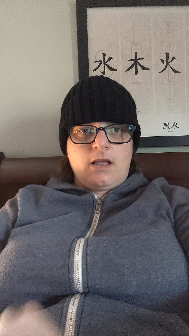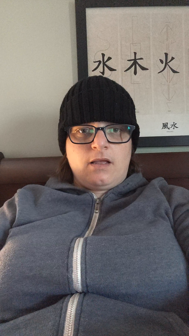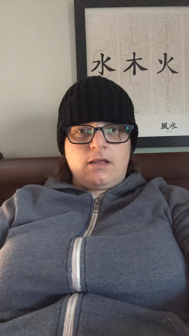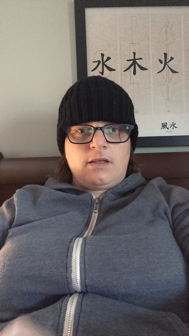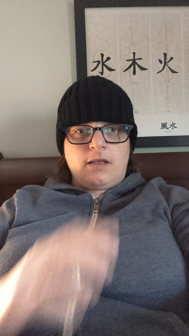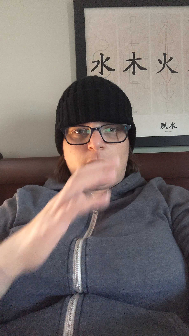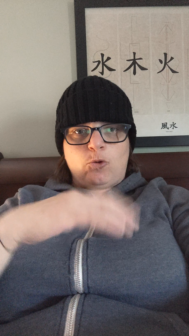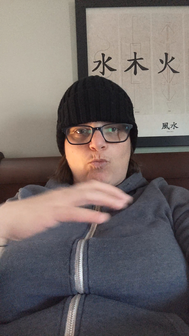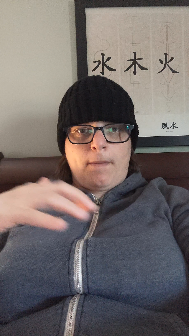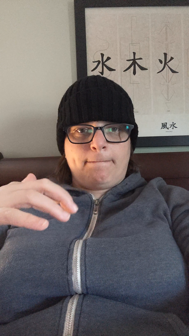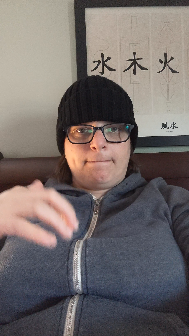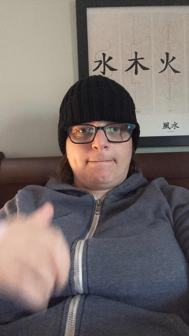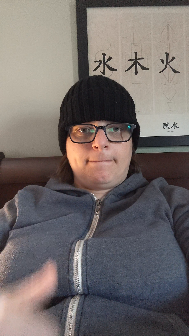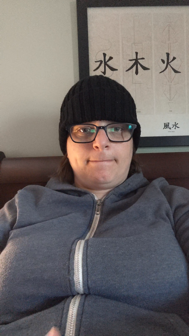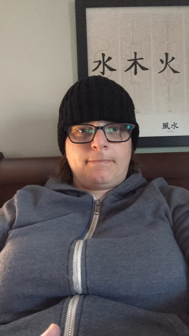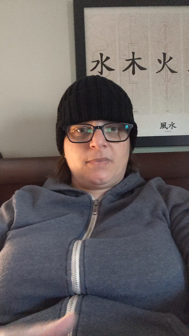grapes